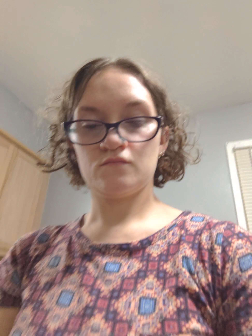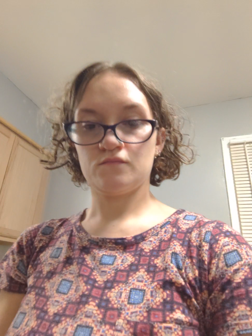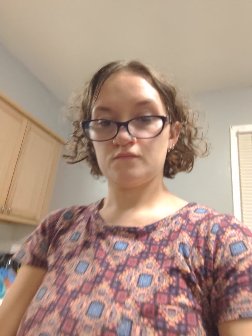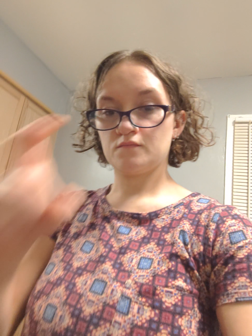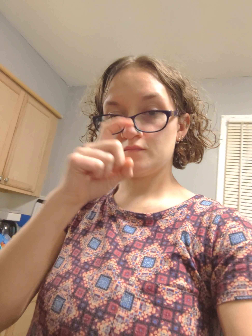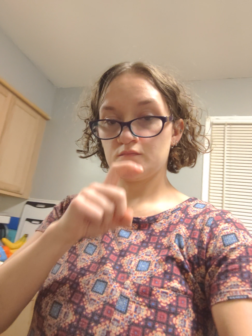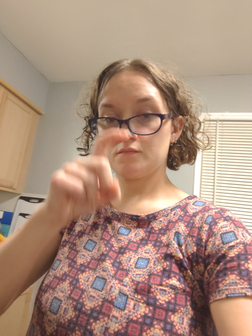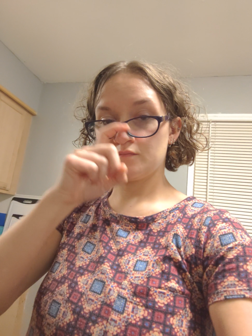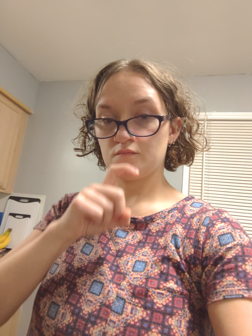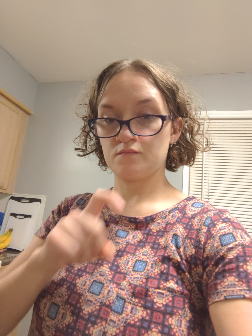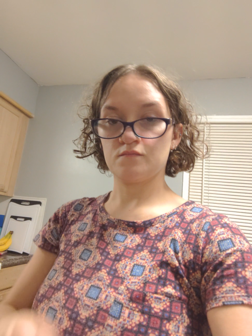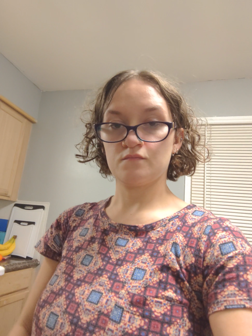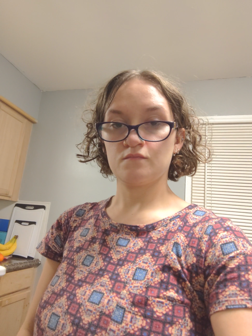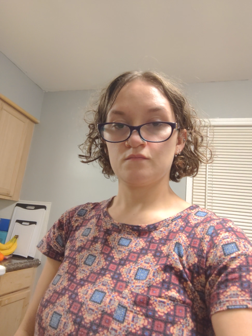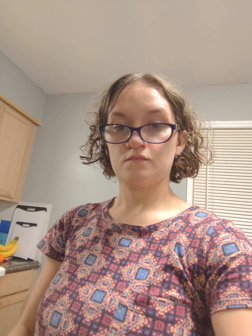doll